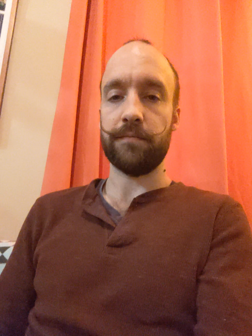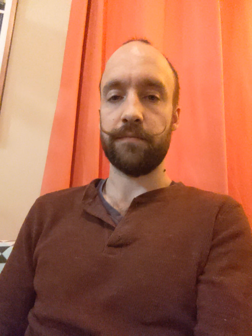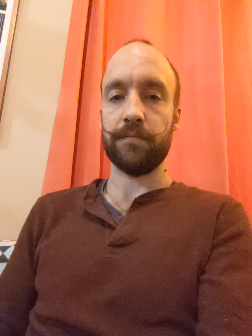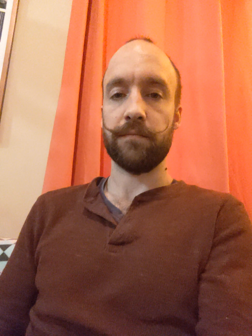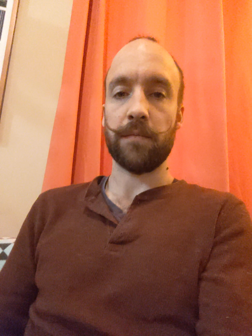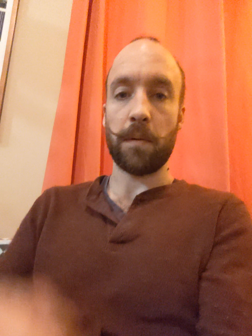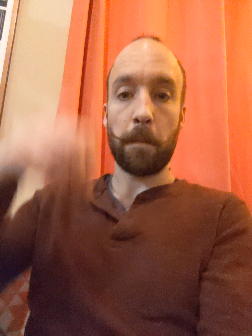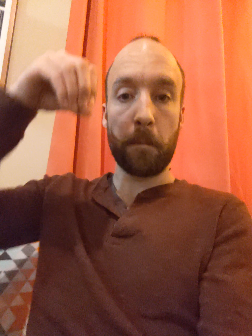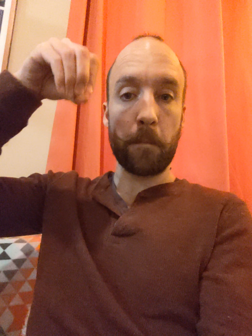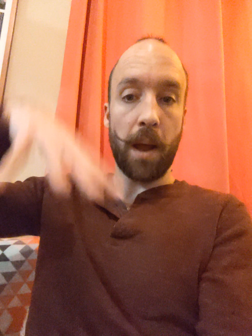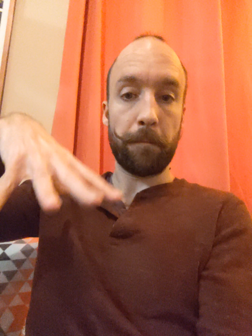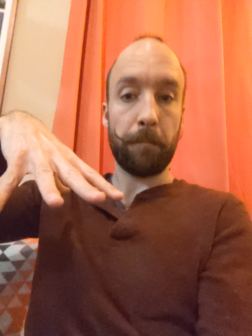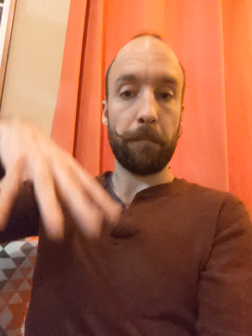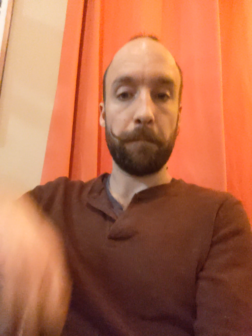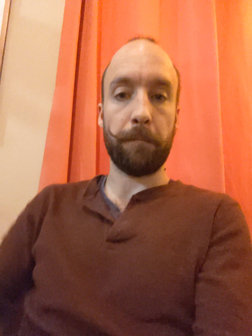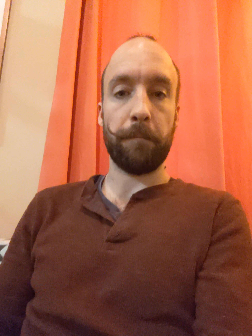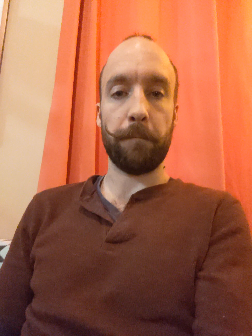drop